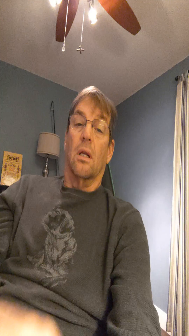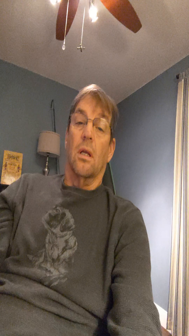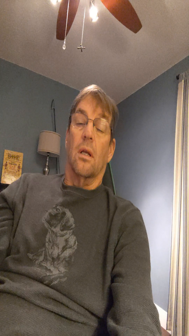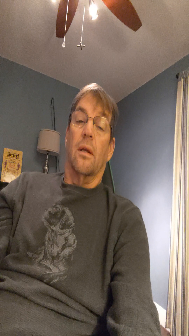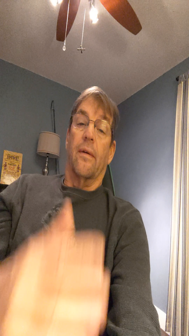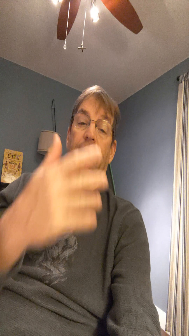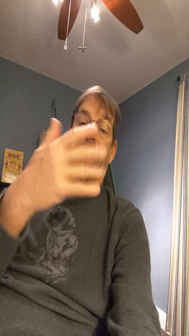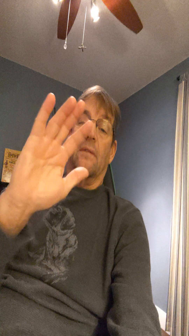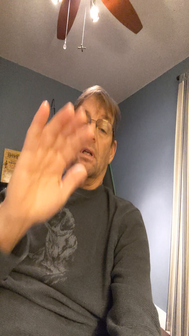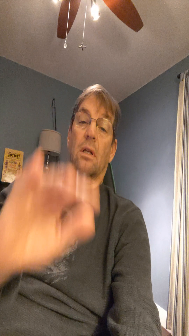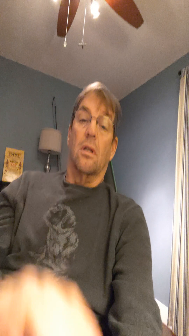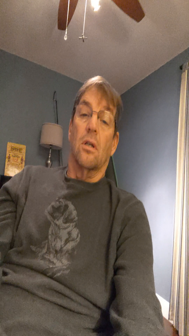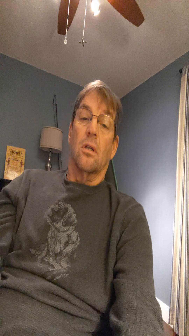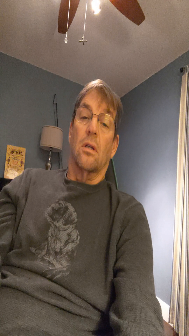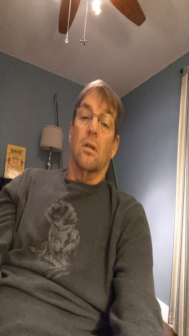finish